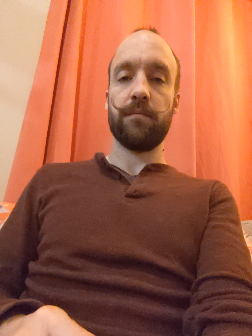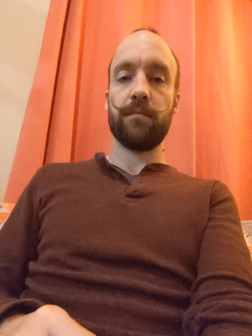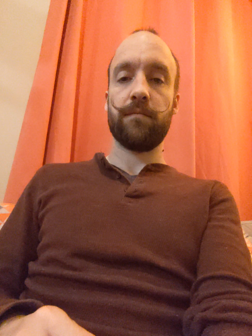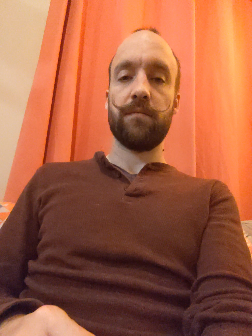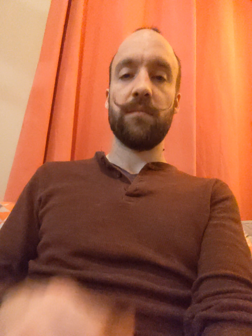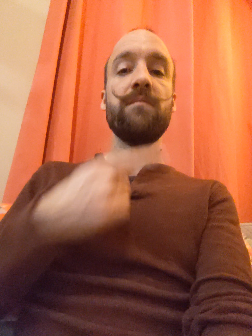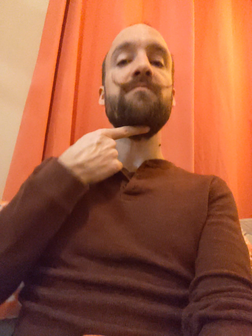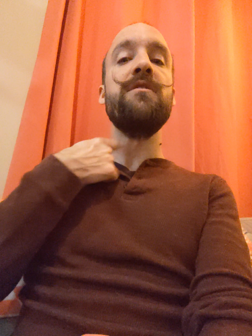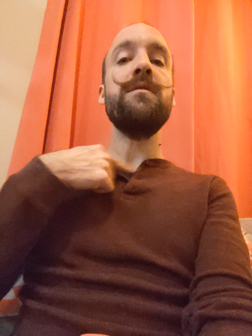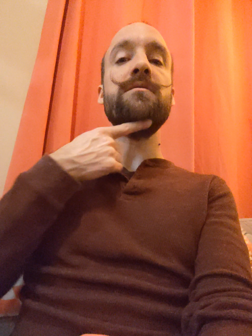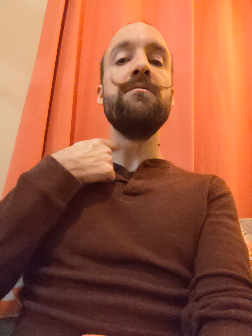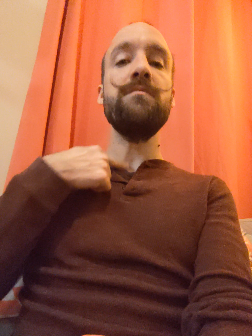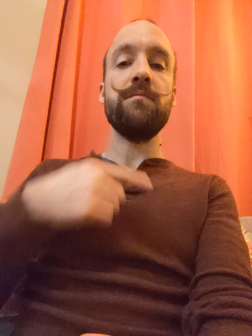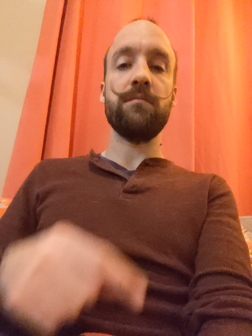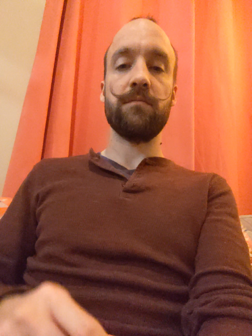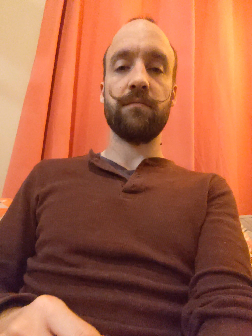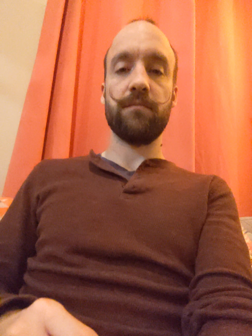thirsty